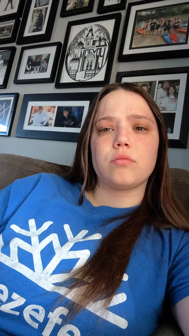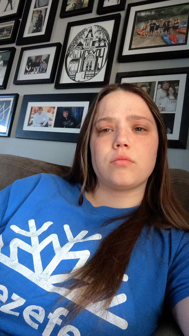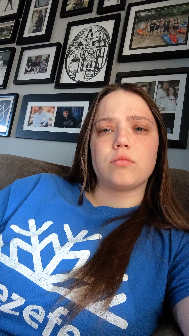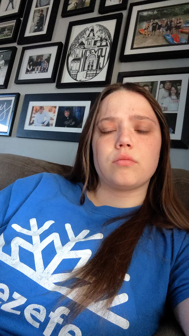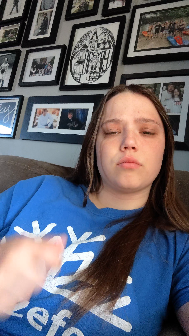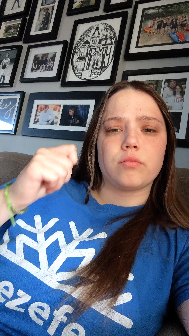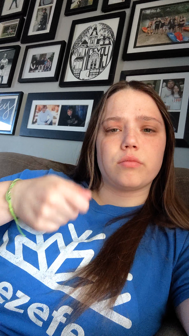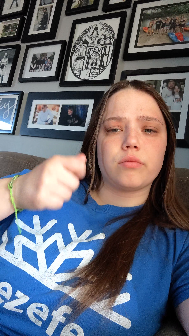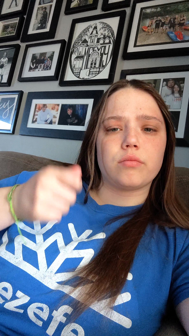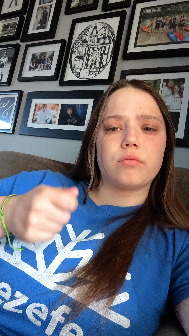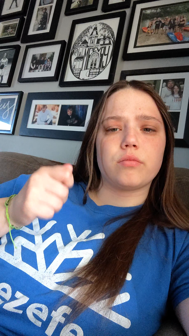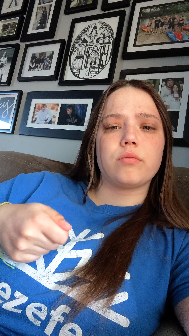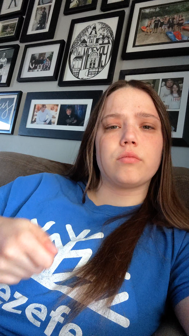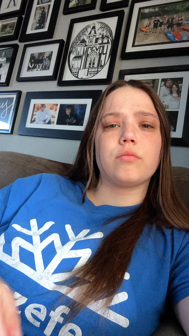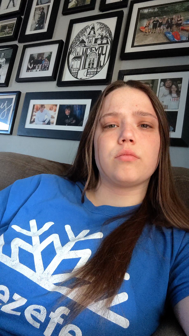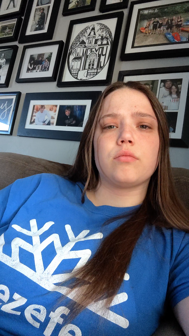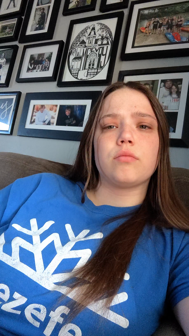hammer